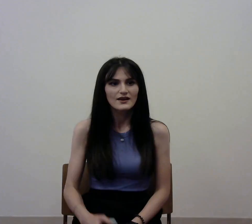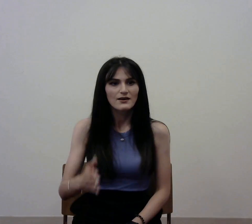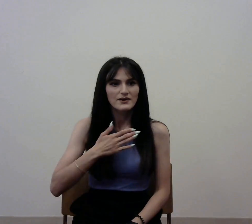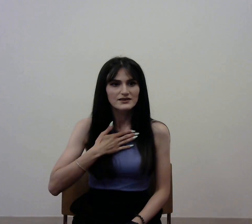mən